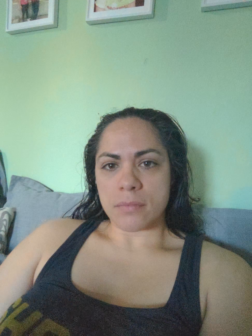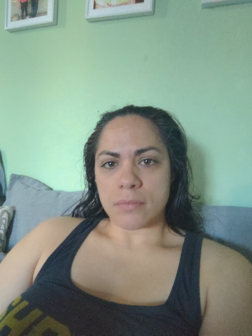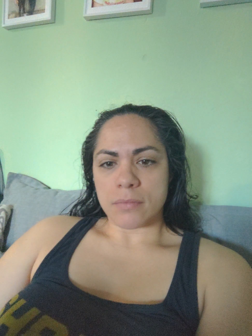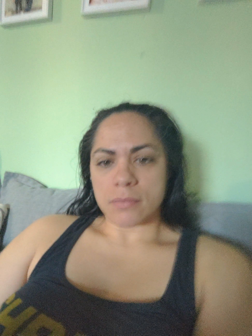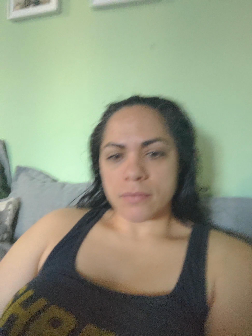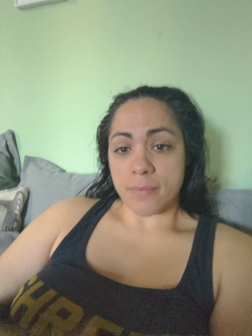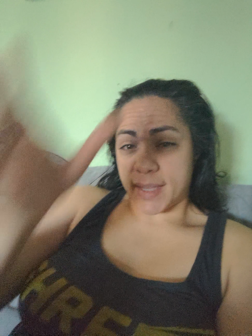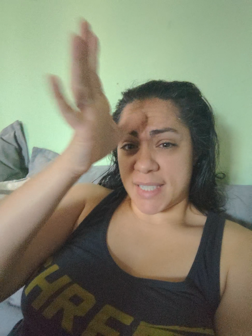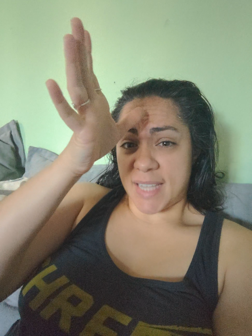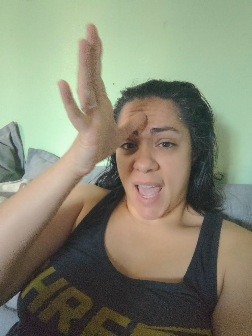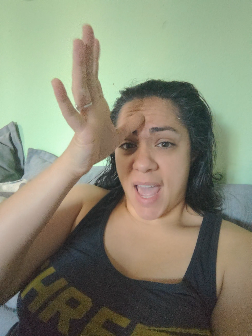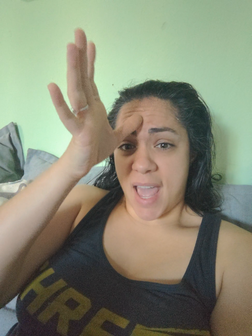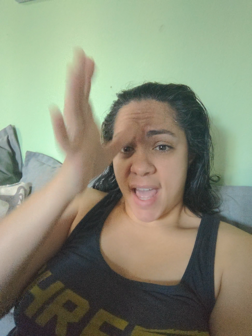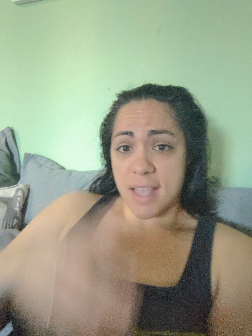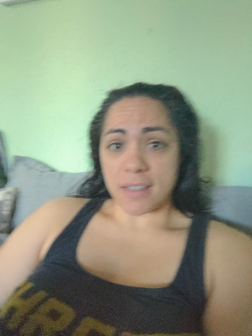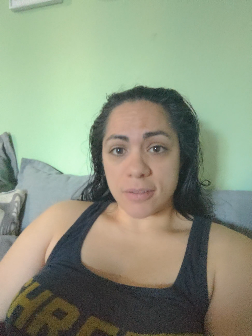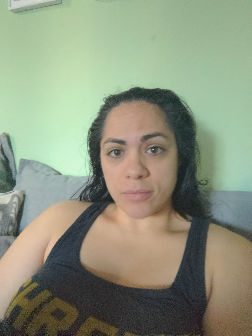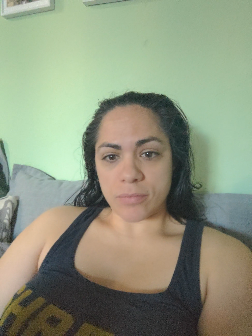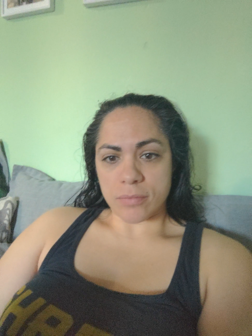dad